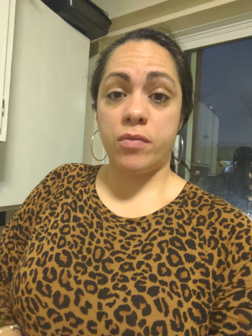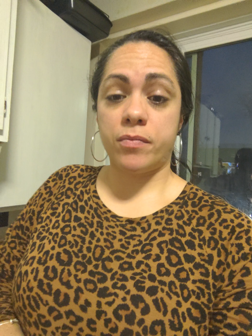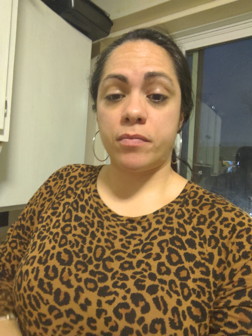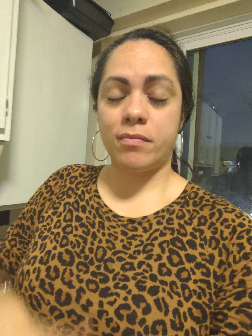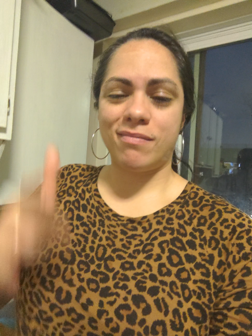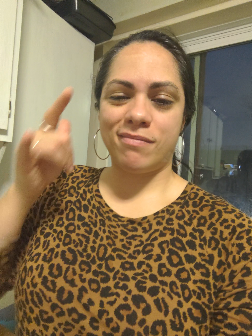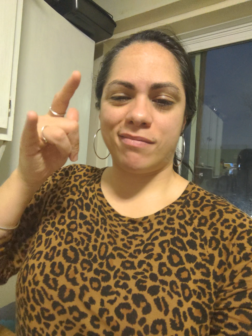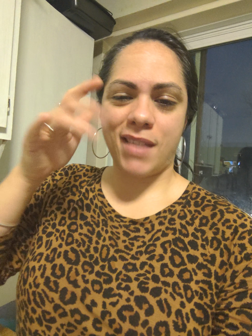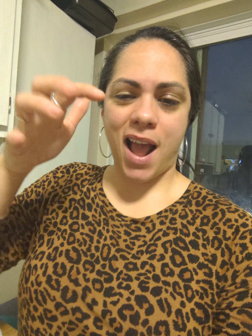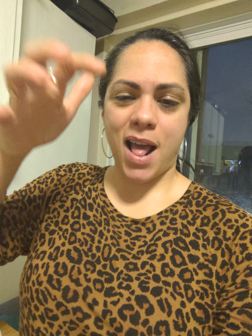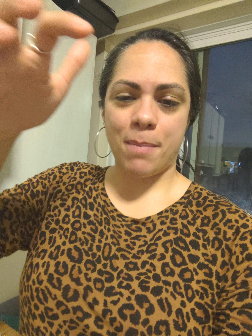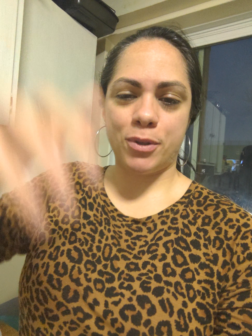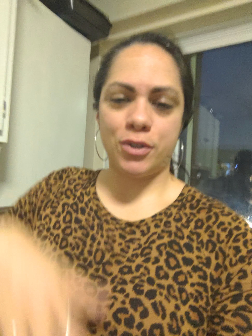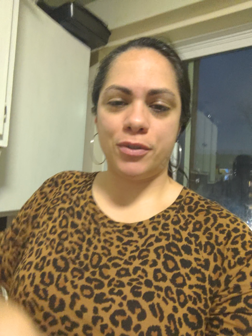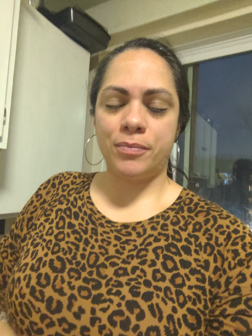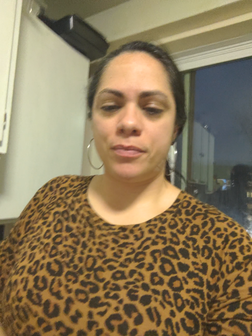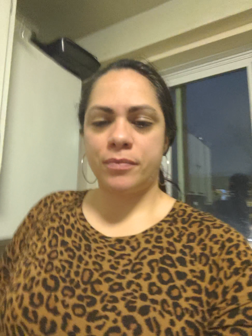helicopter